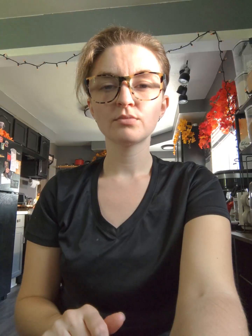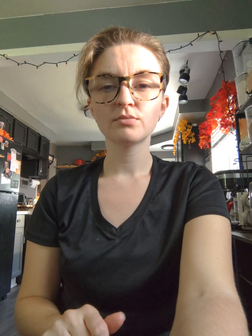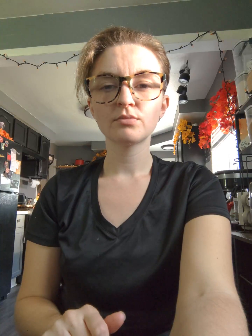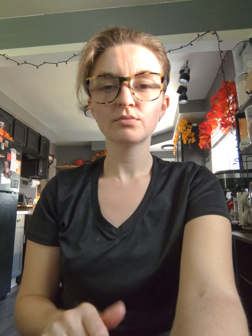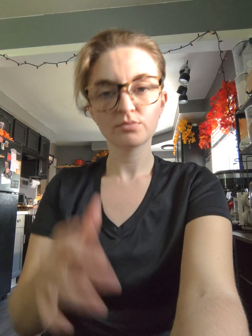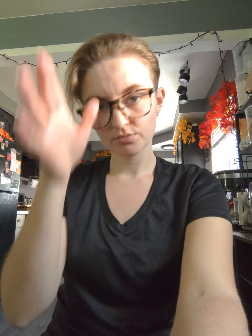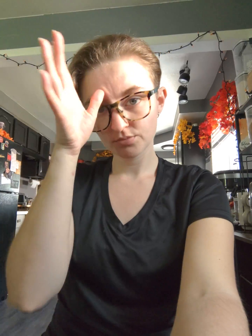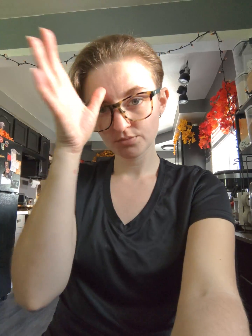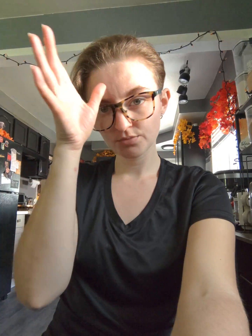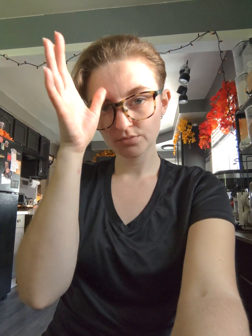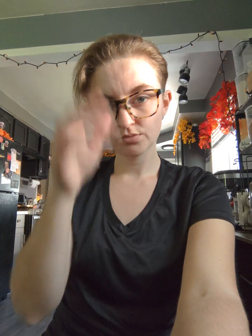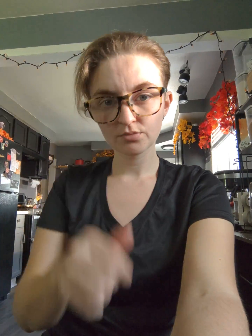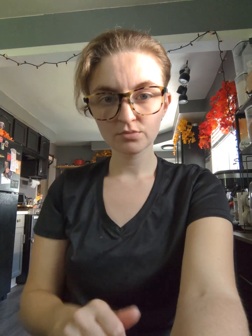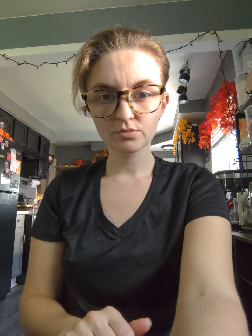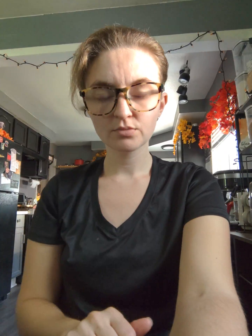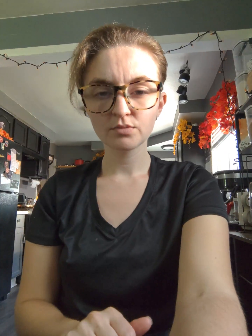daddy